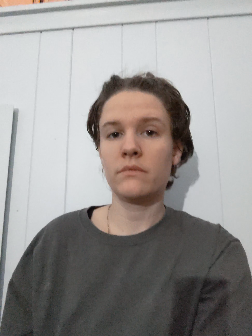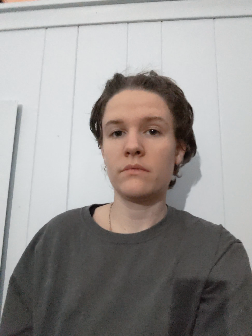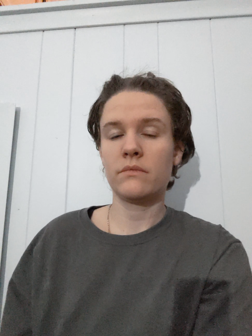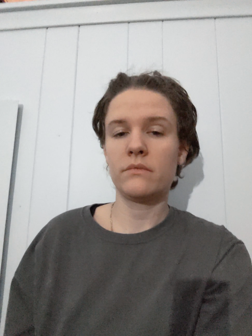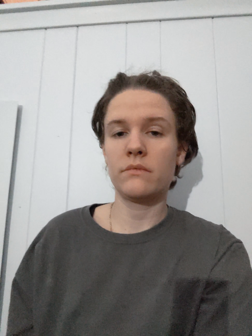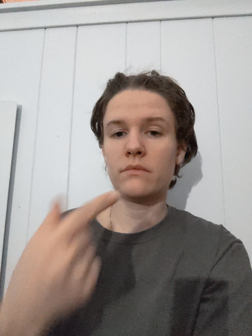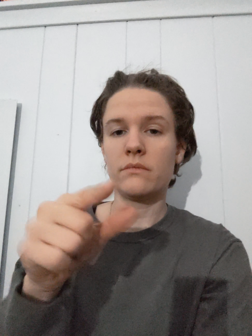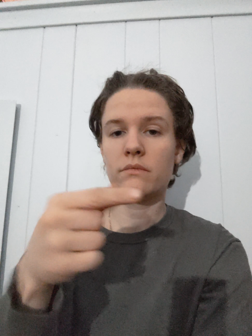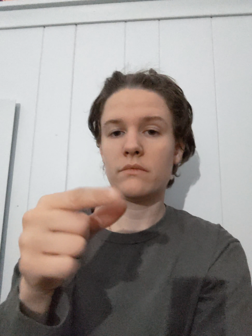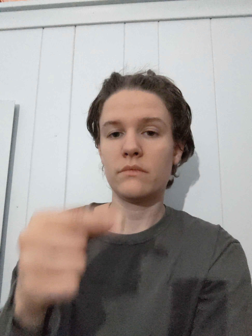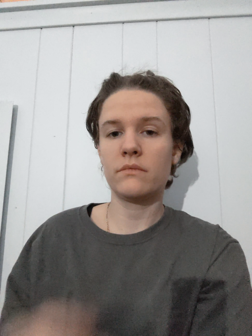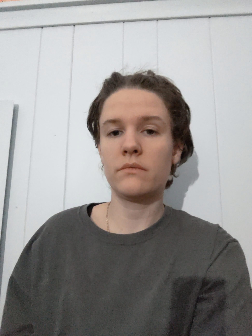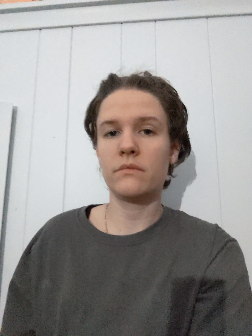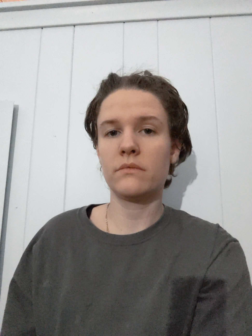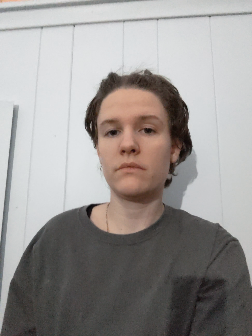green